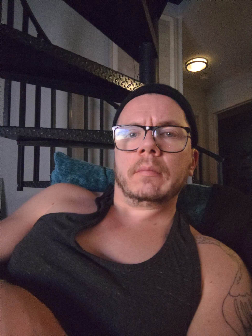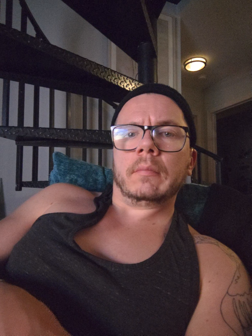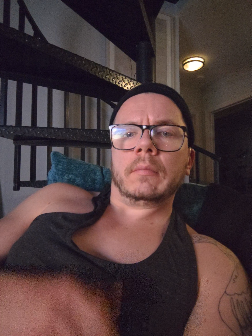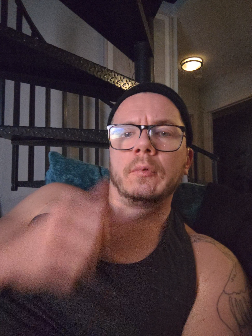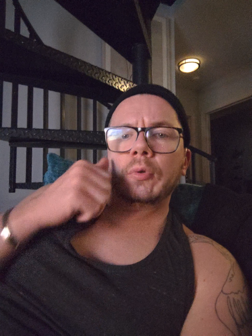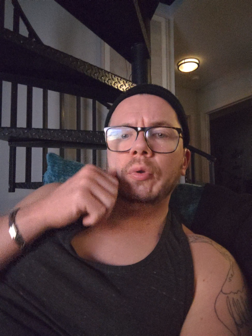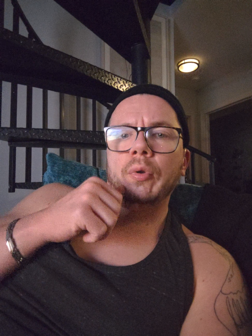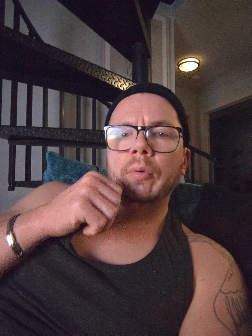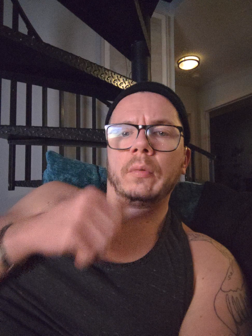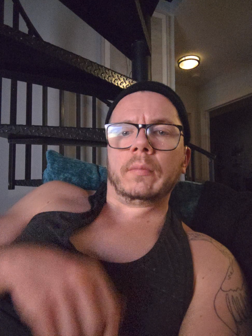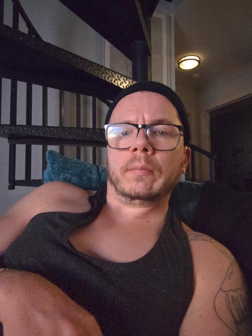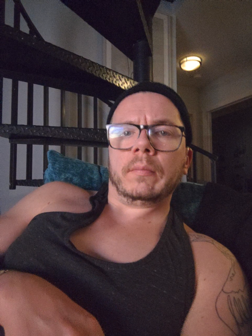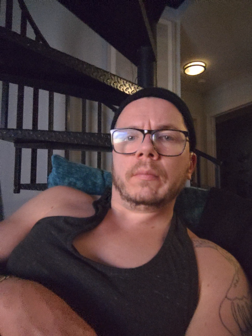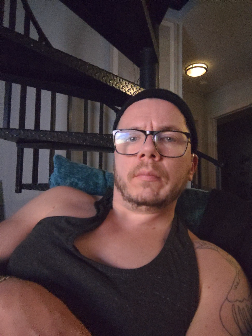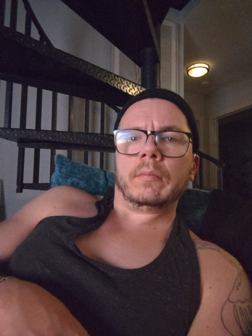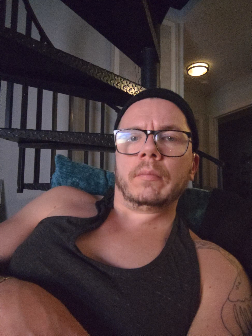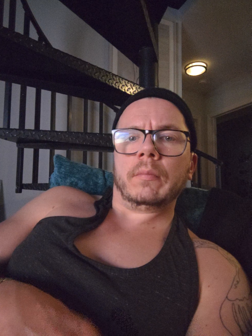girl